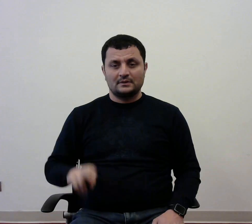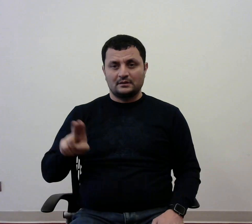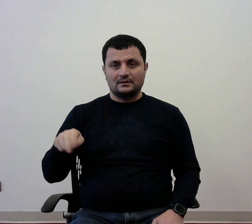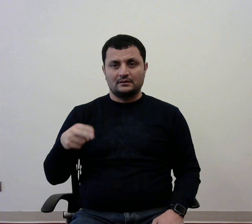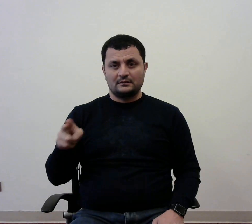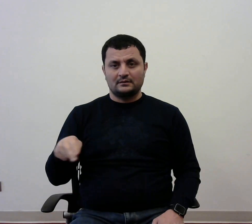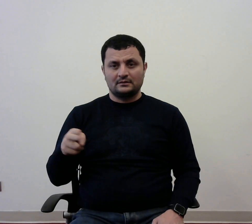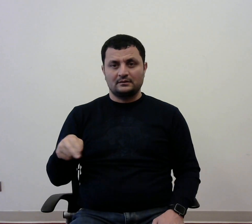D